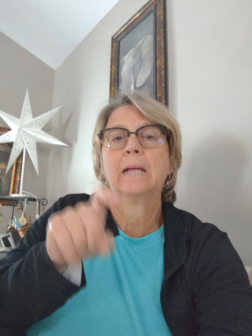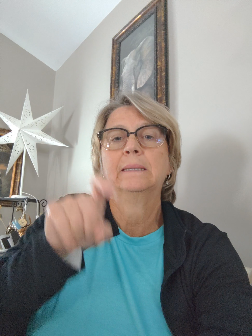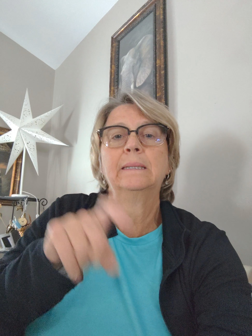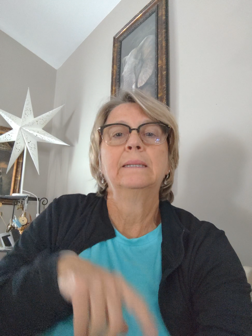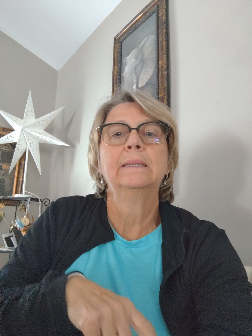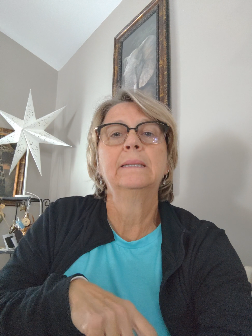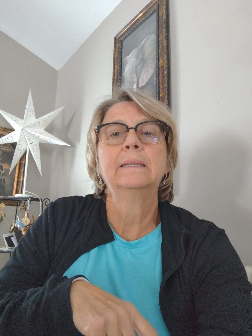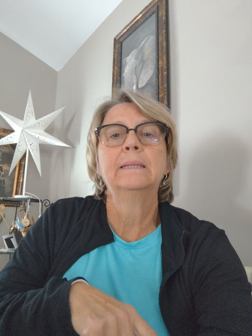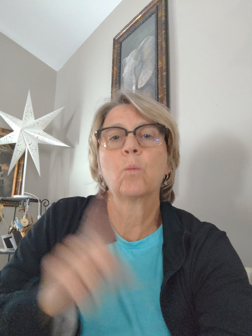closet